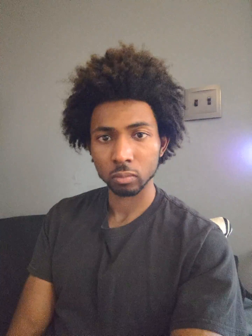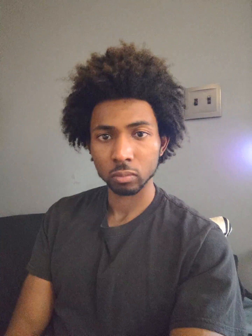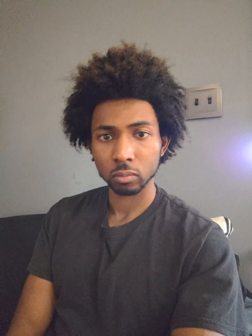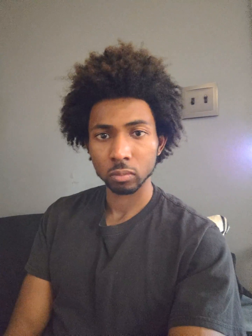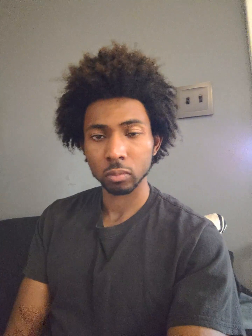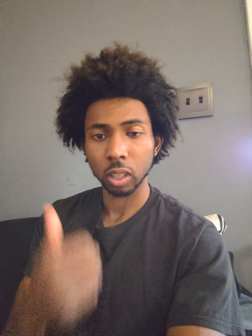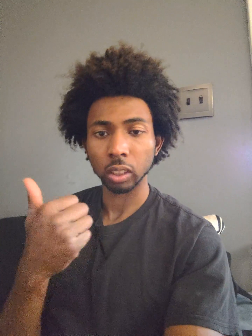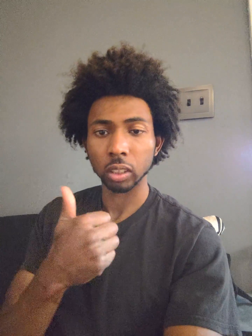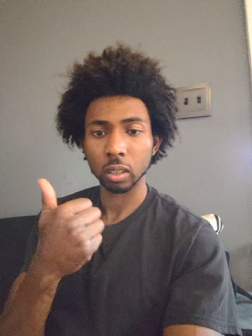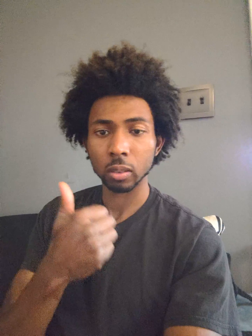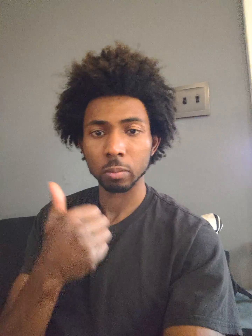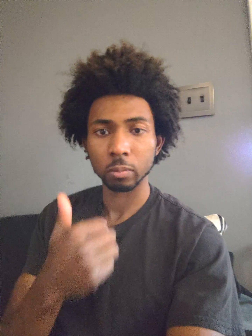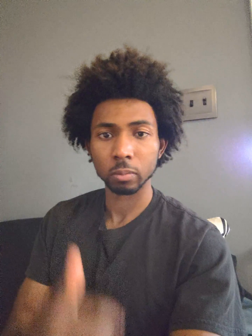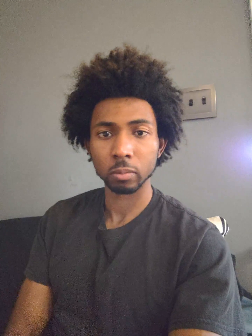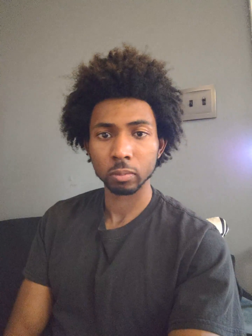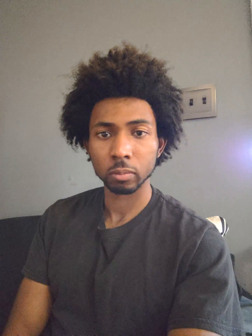game